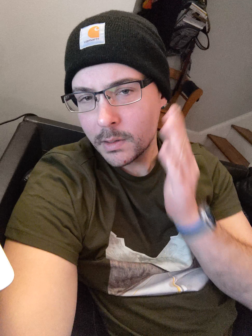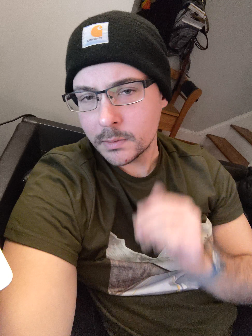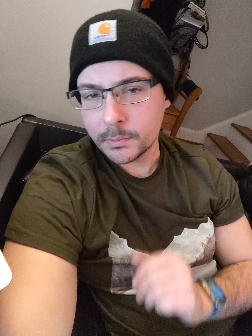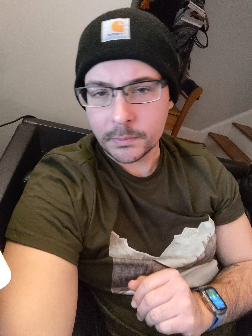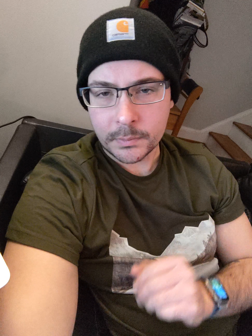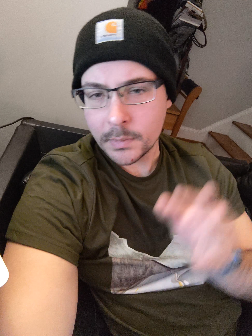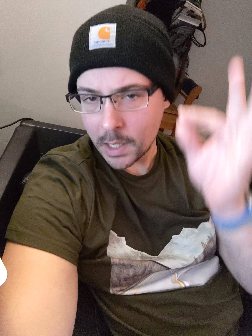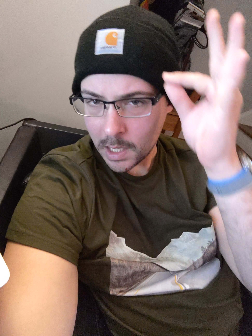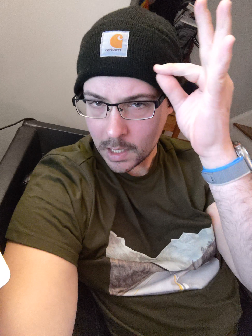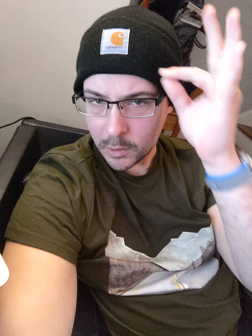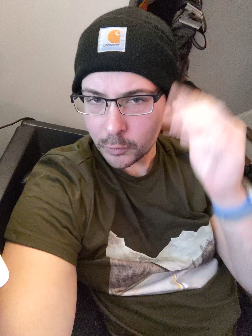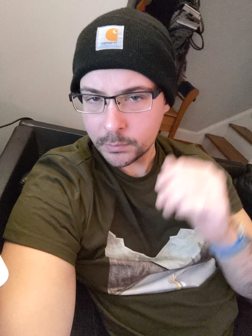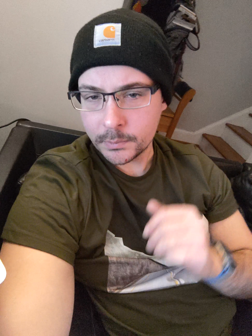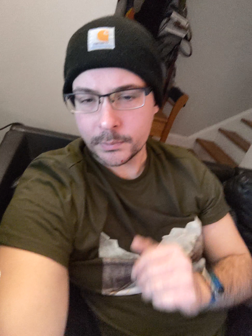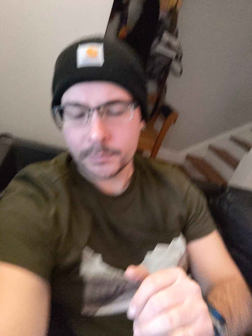hair